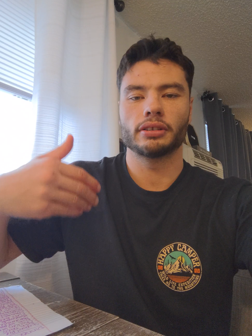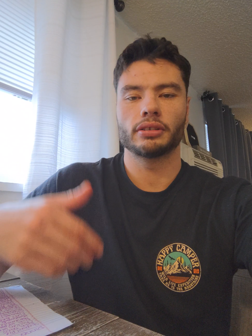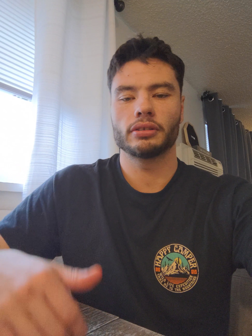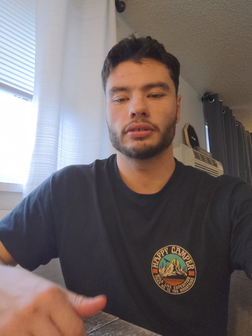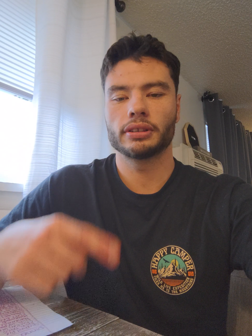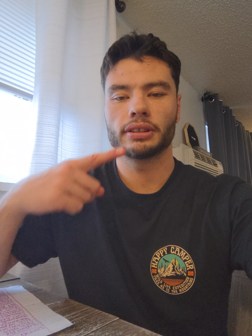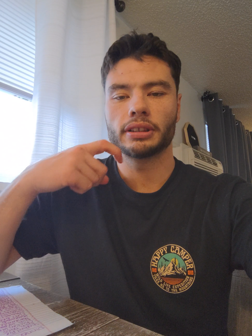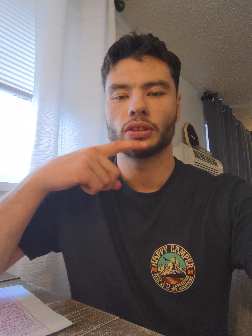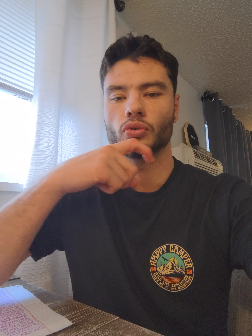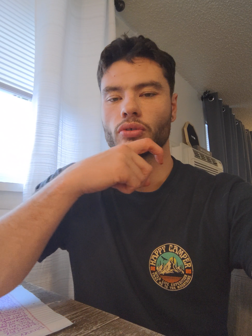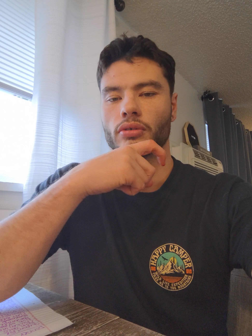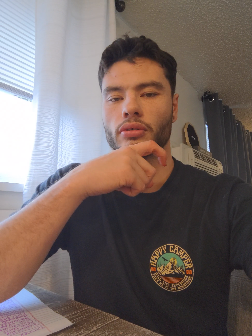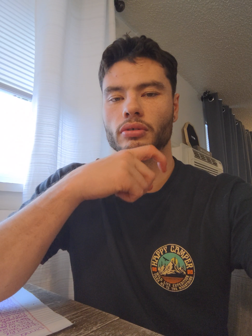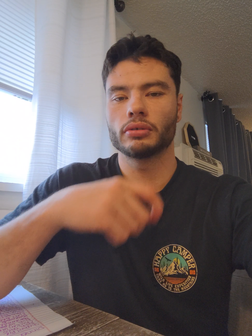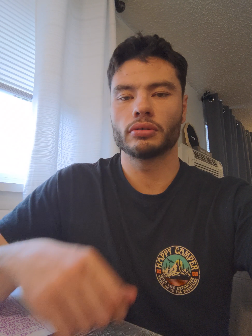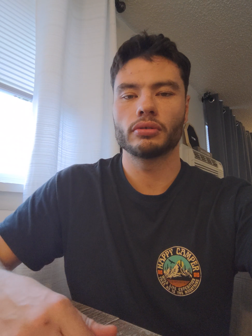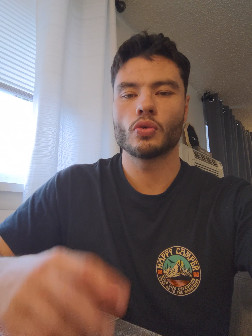cereal